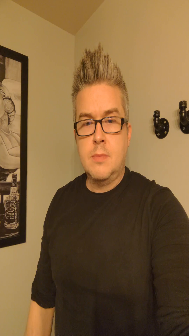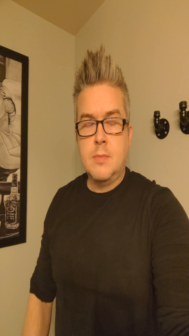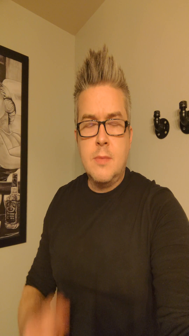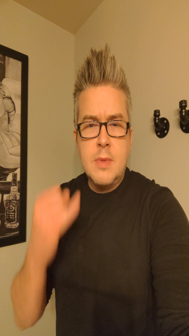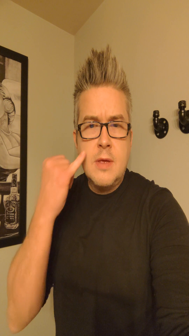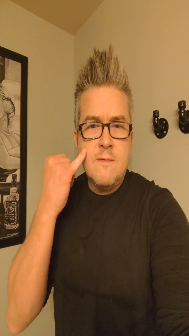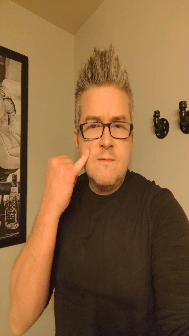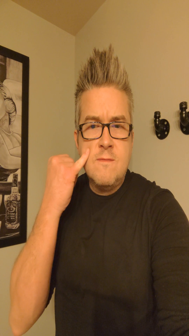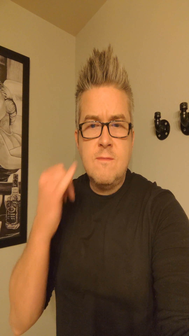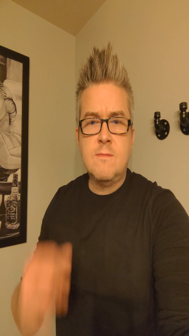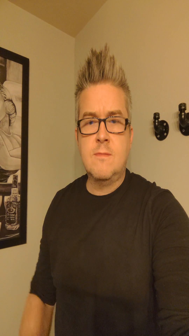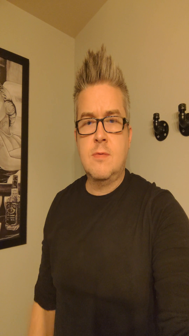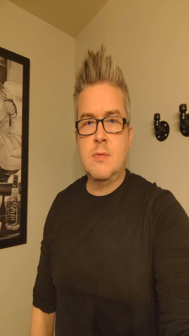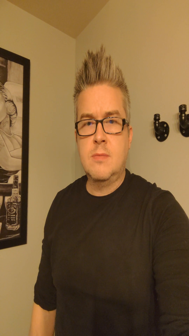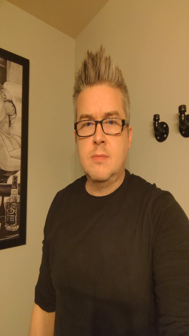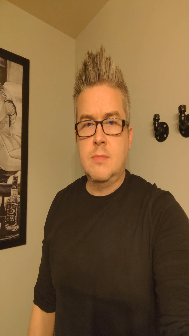if